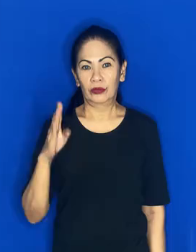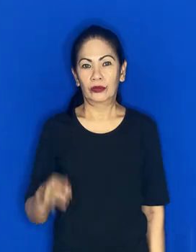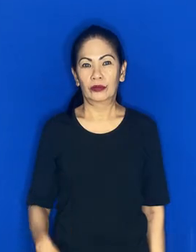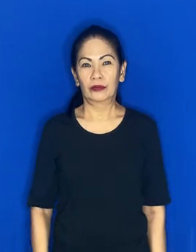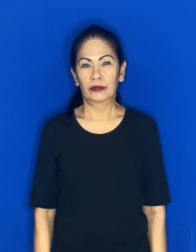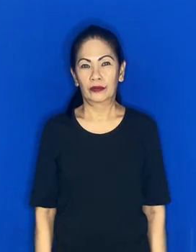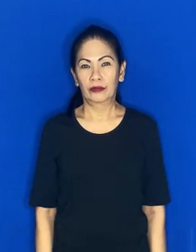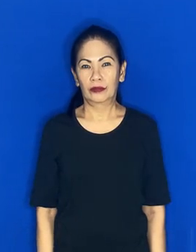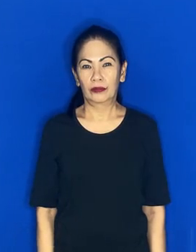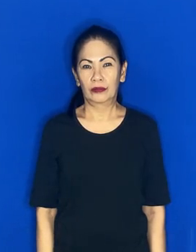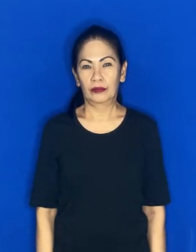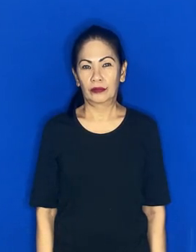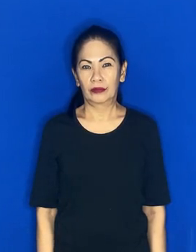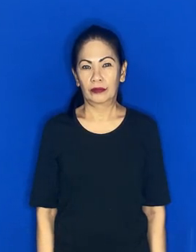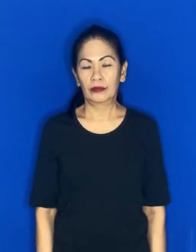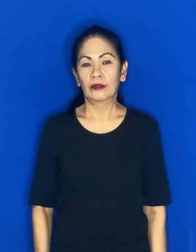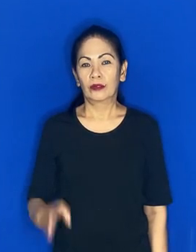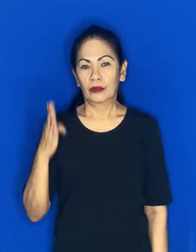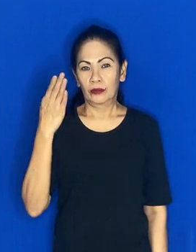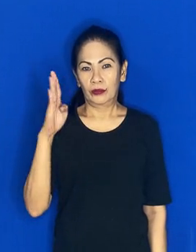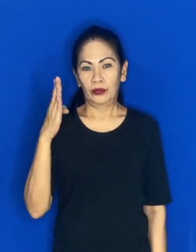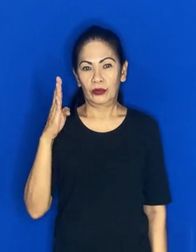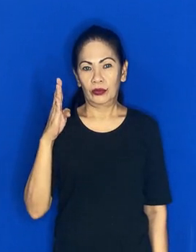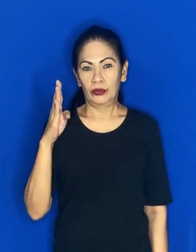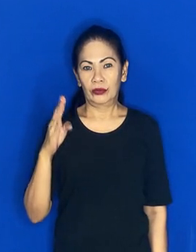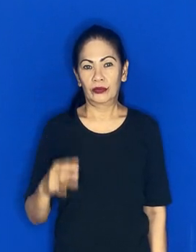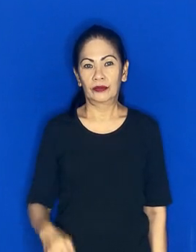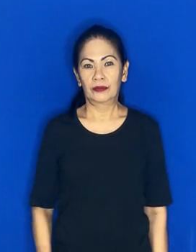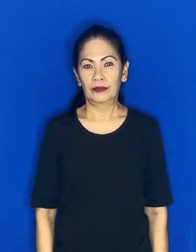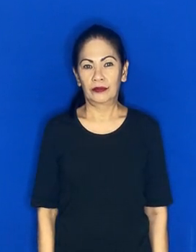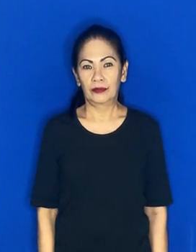blue